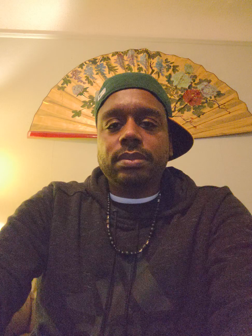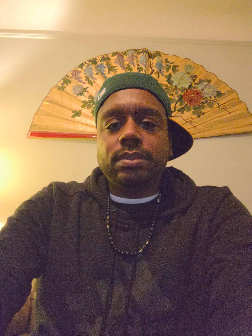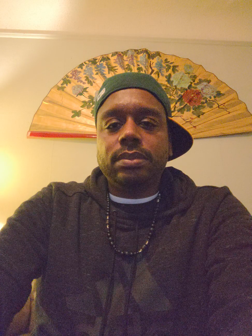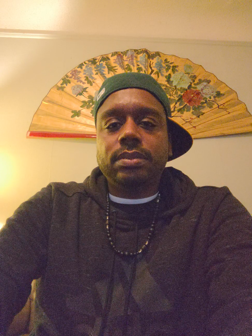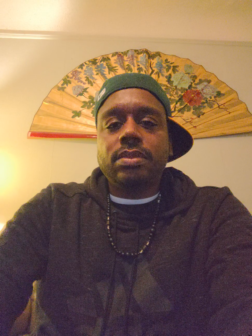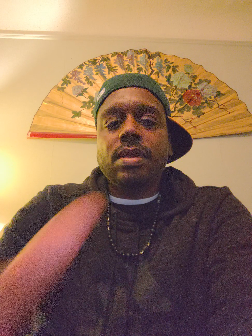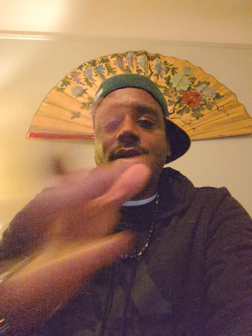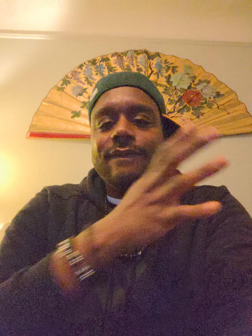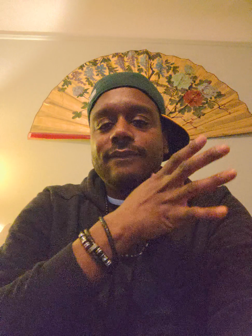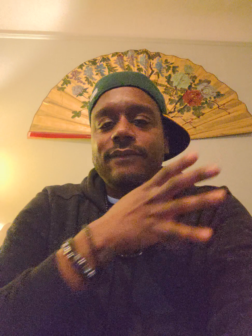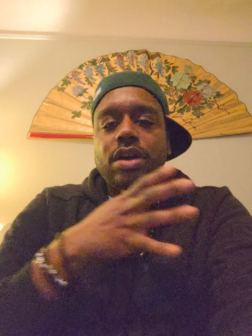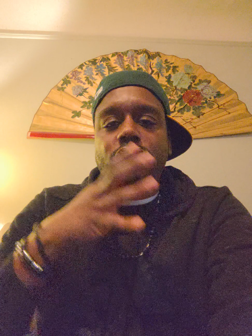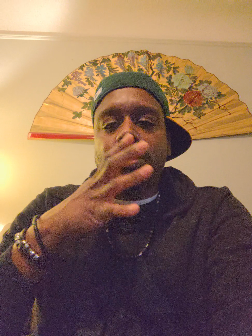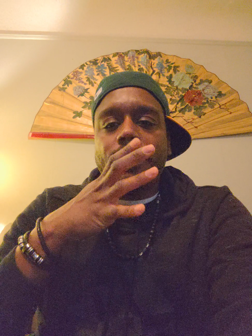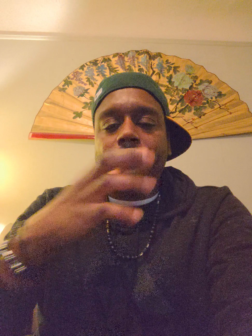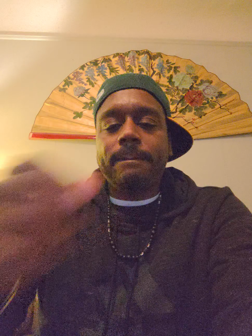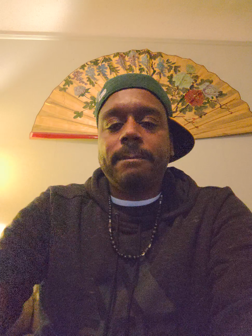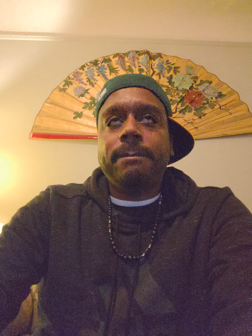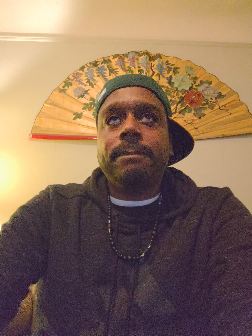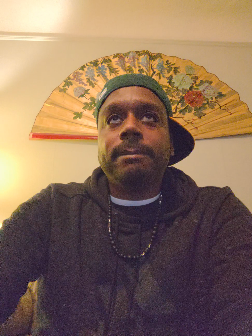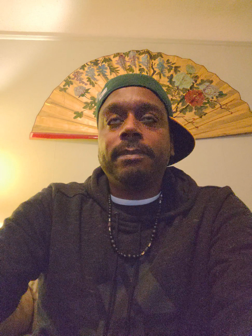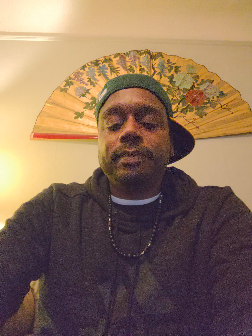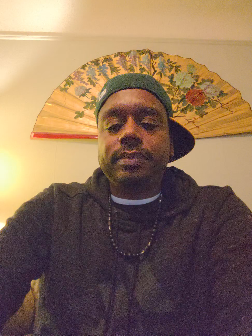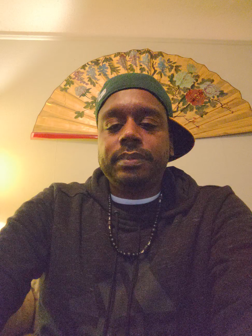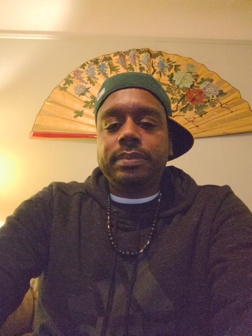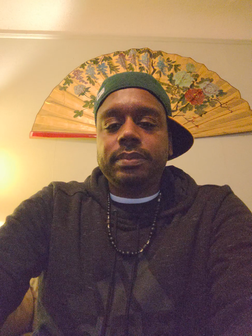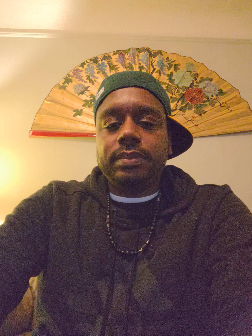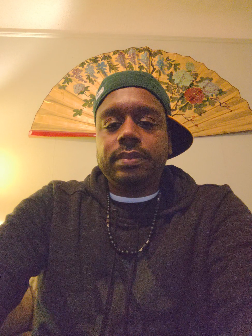farm